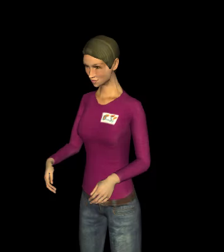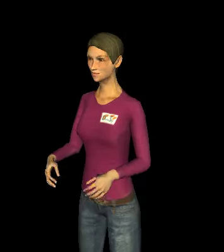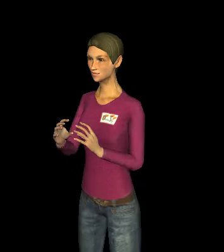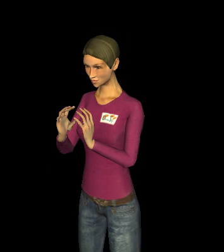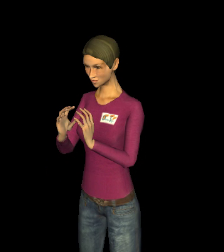أرض